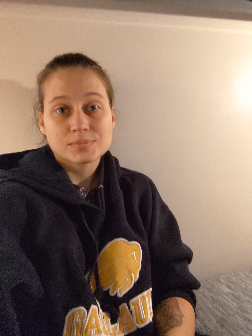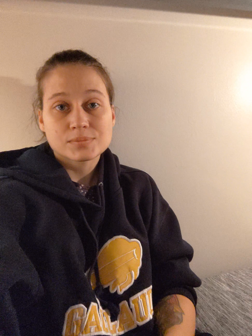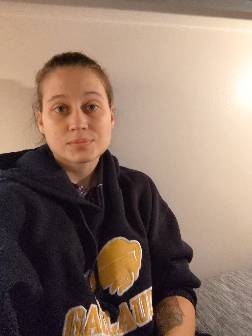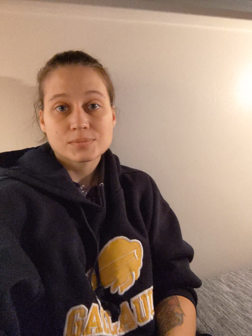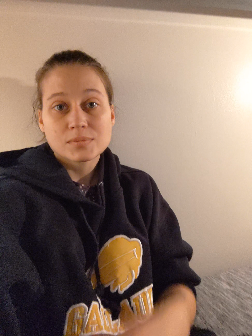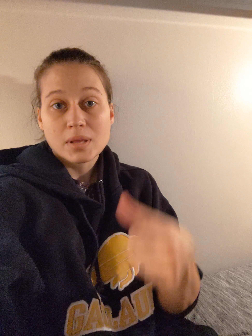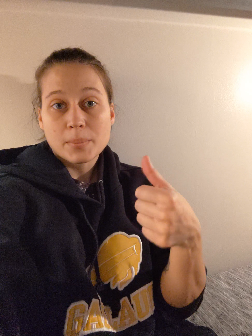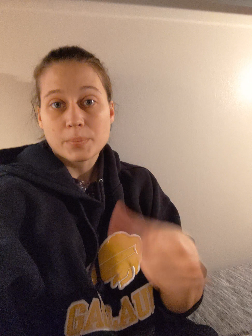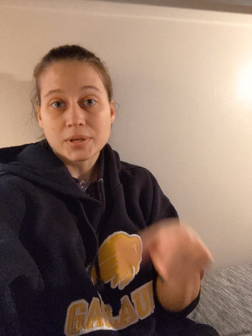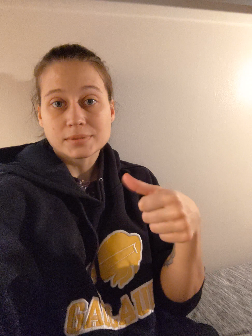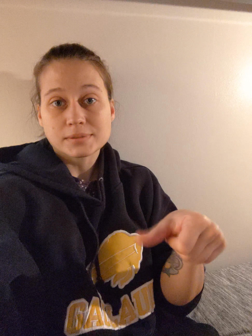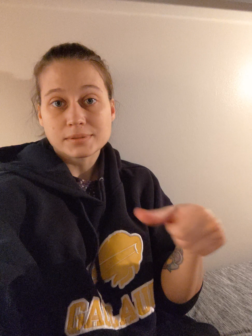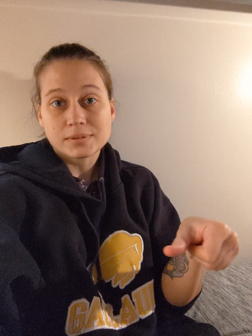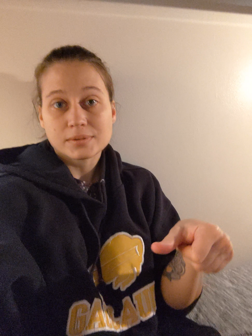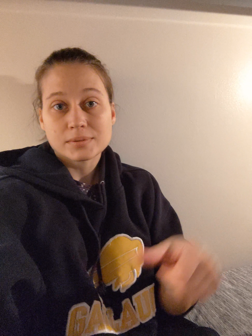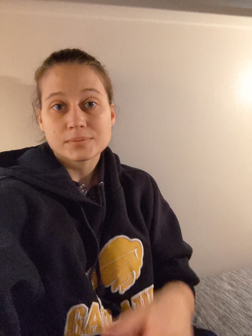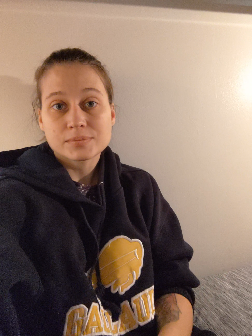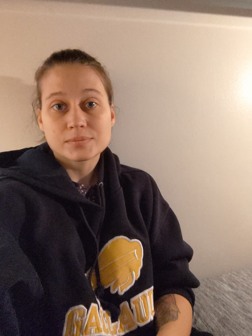puzzle